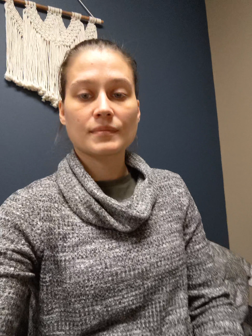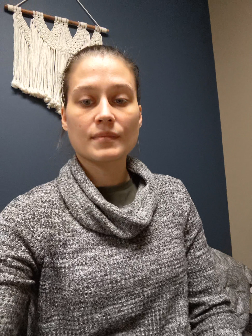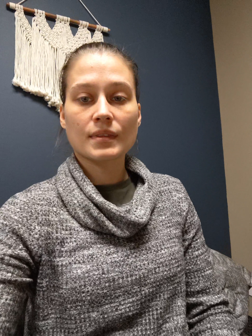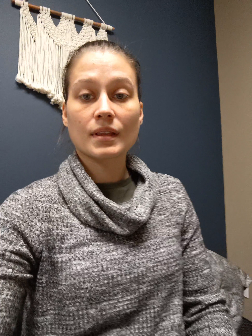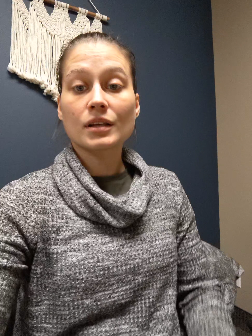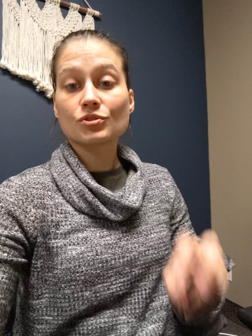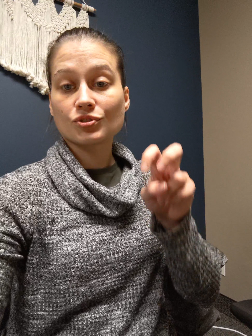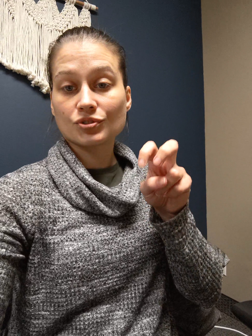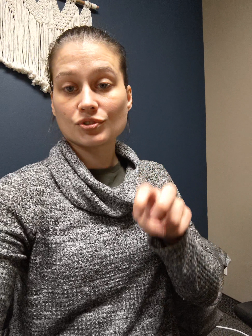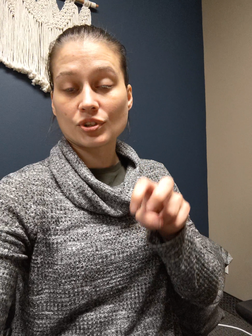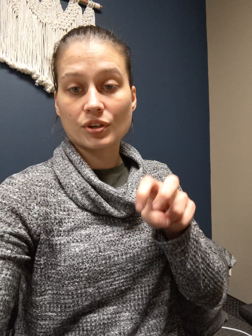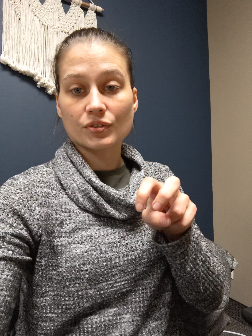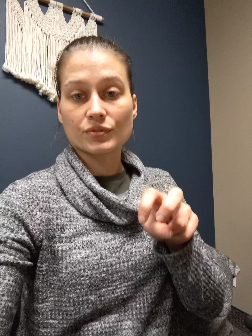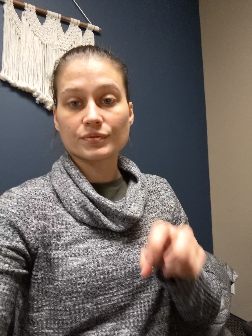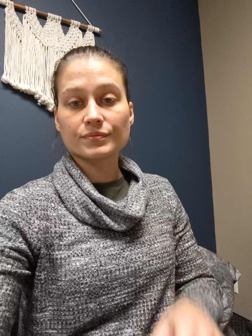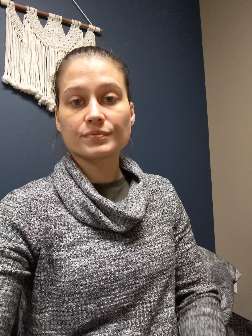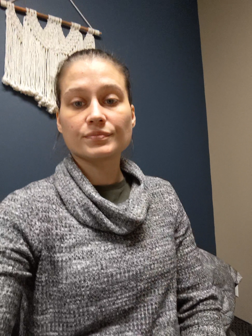chair